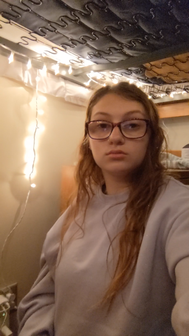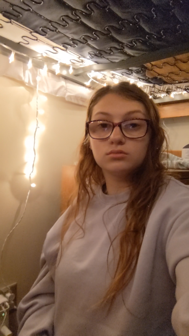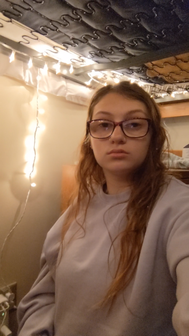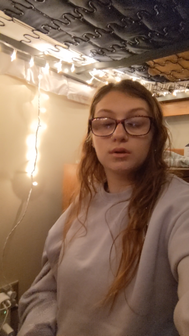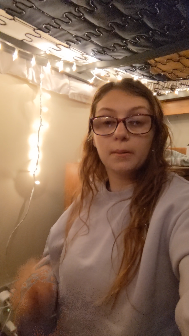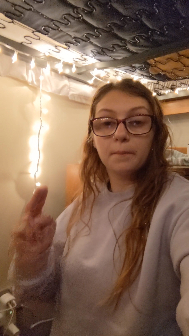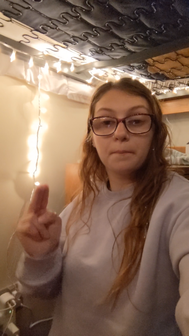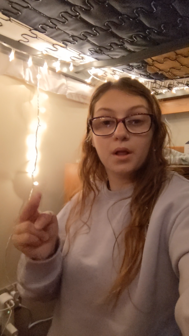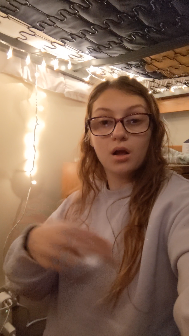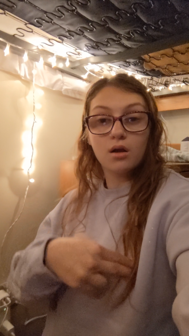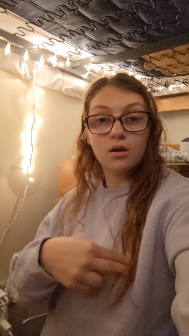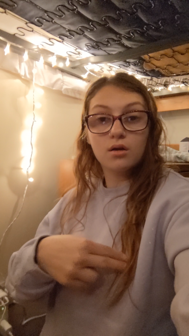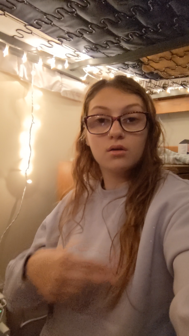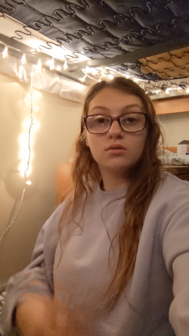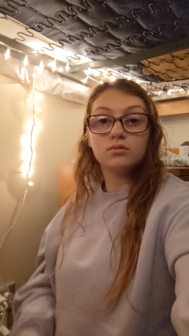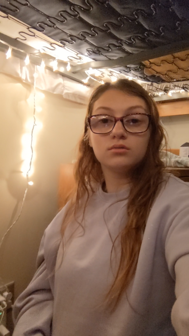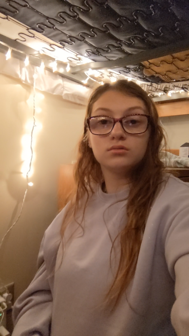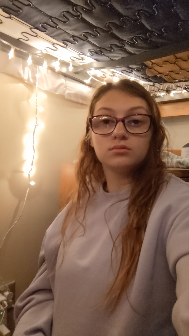belt